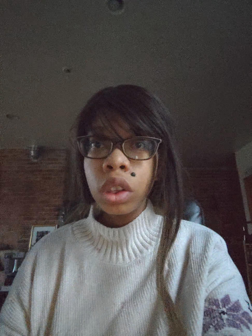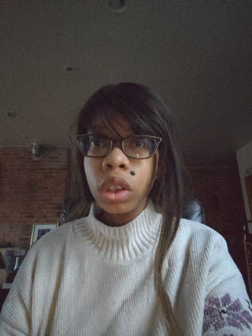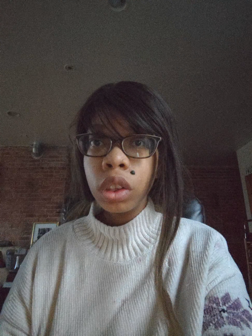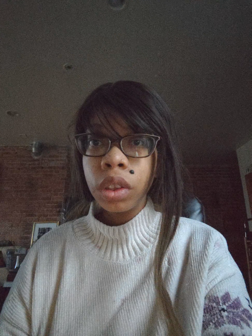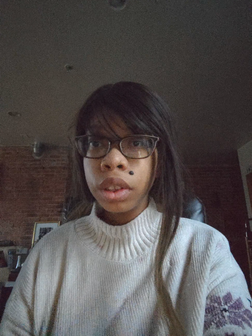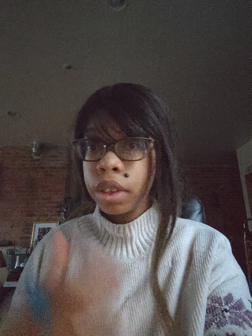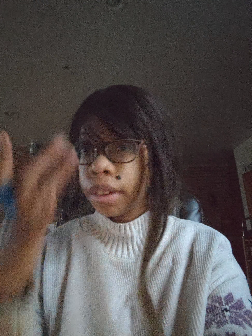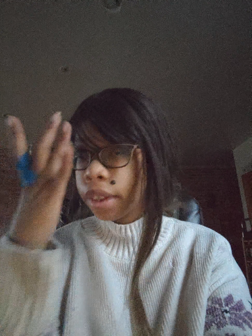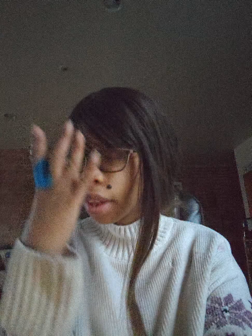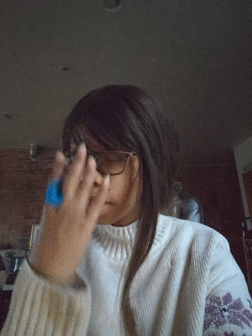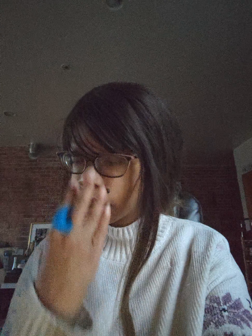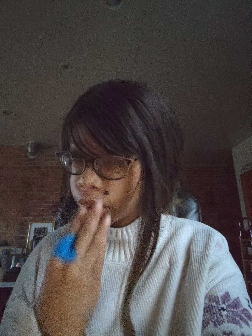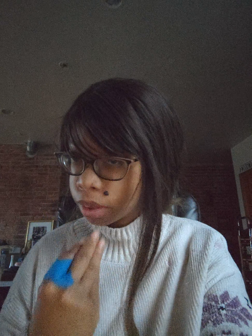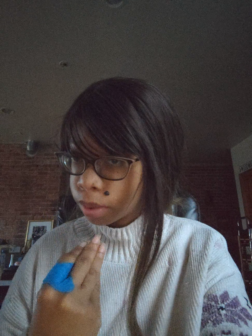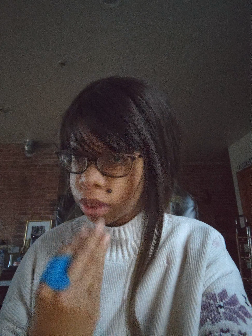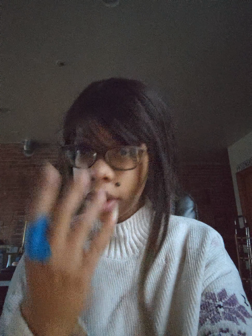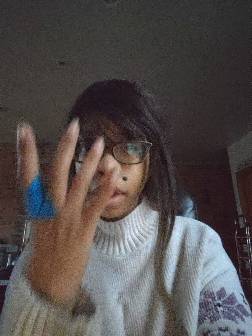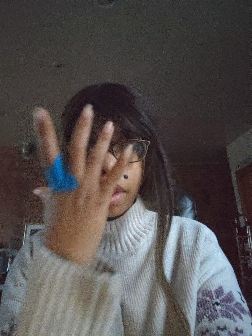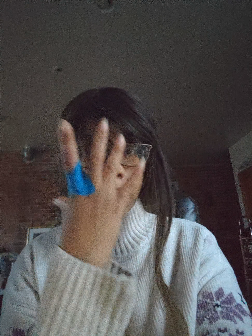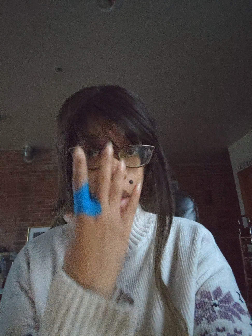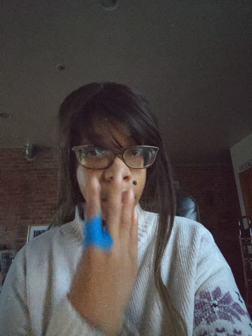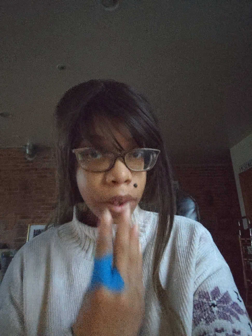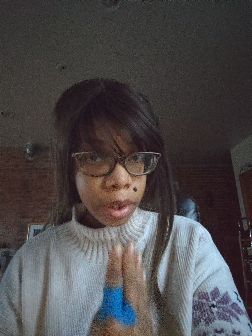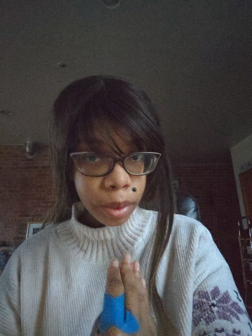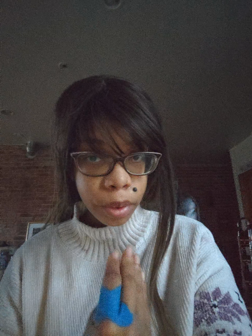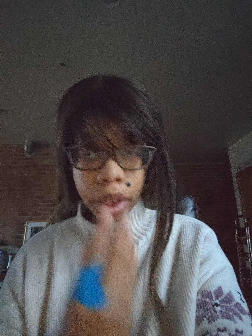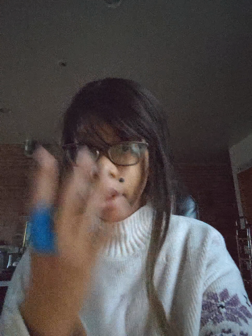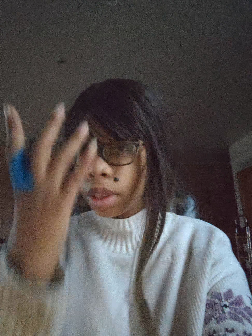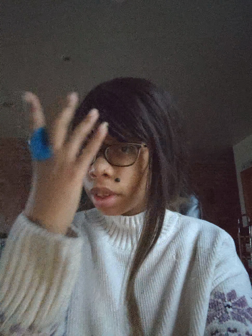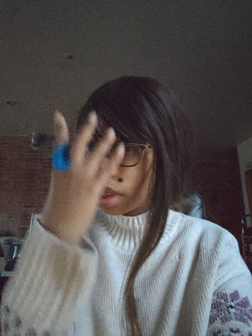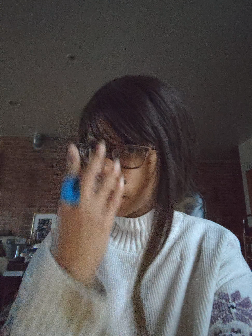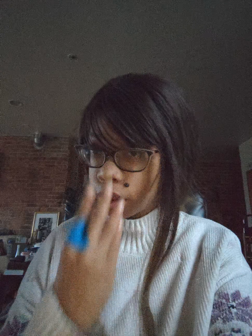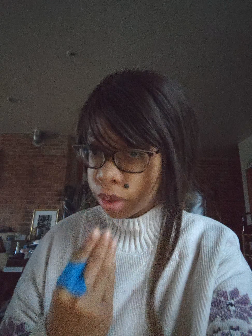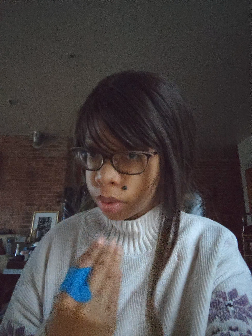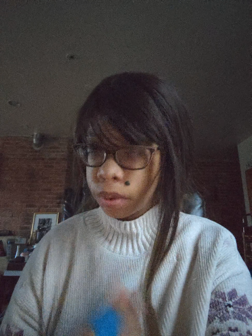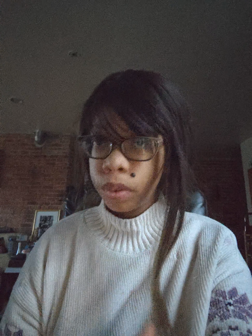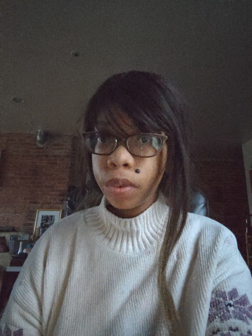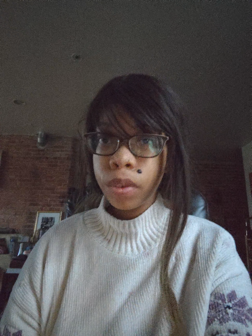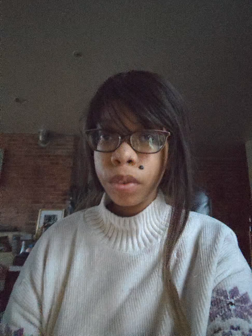sleep